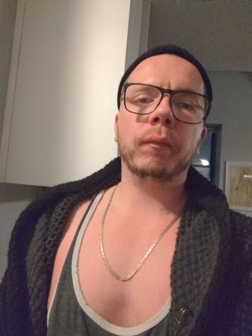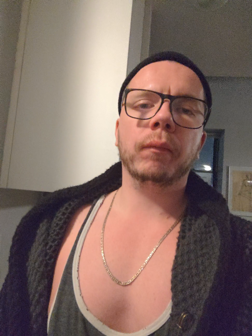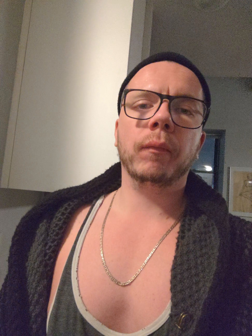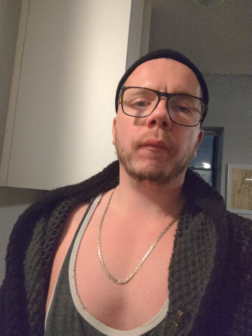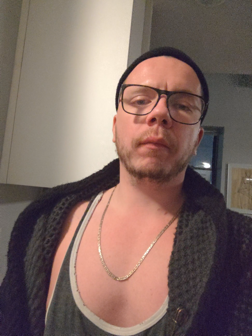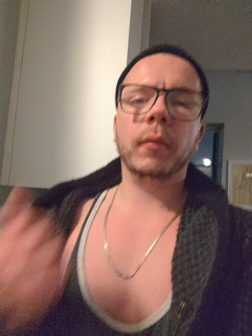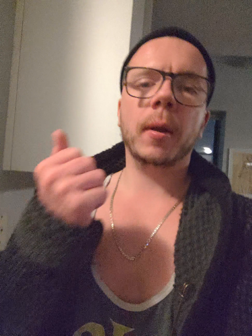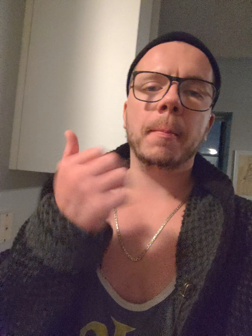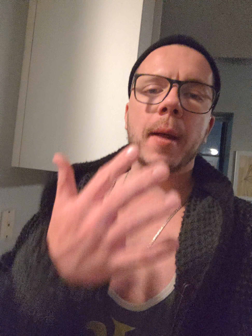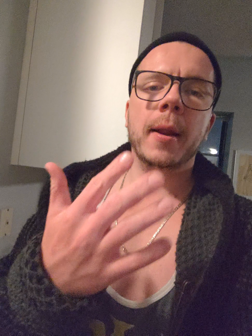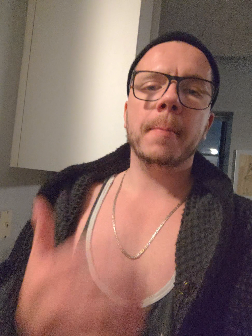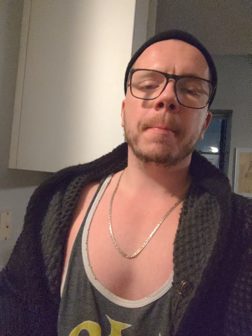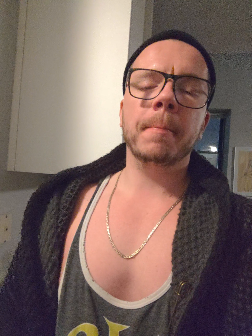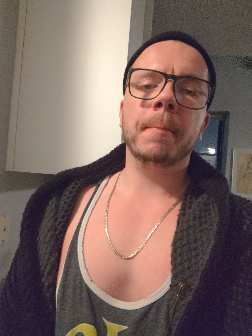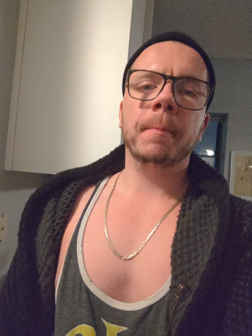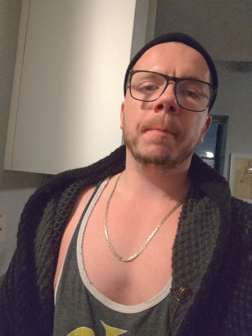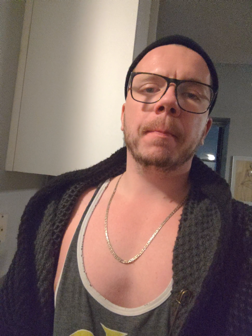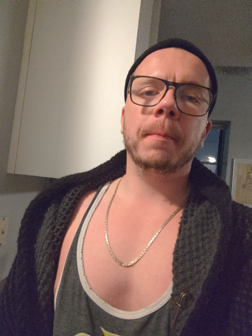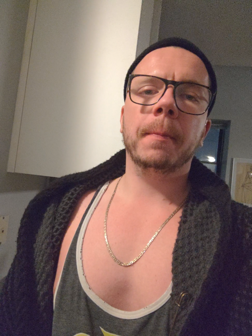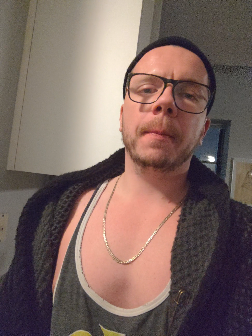many